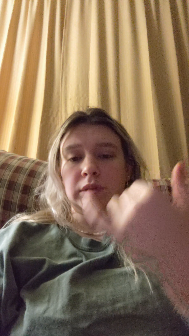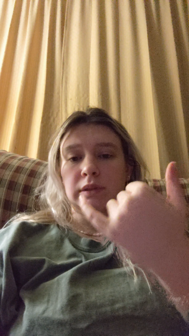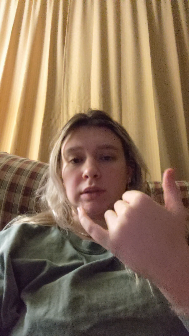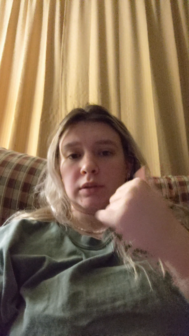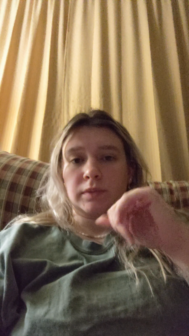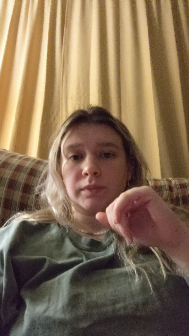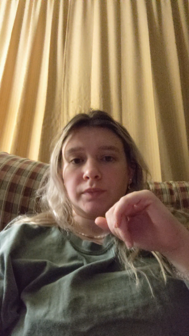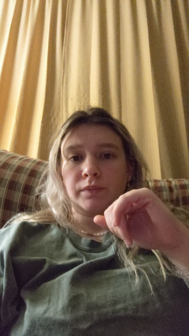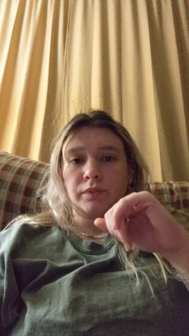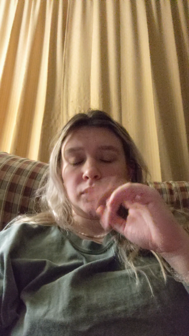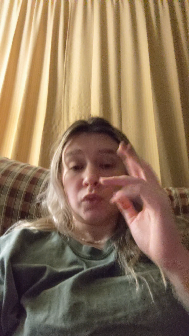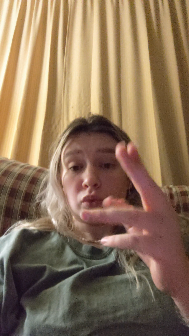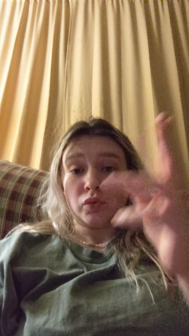hurry